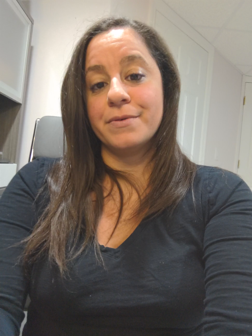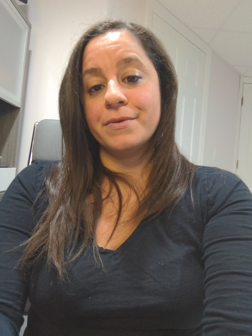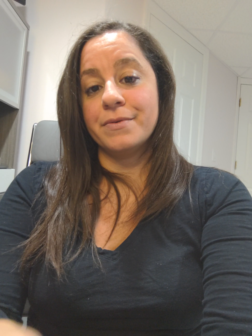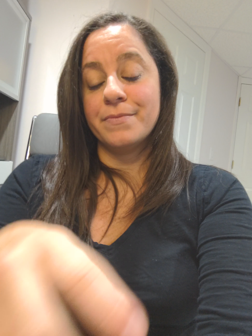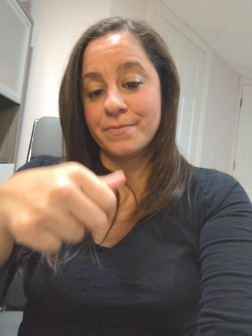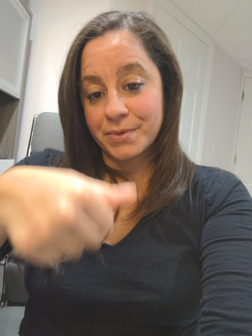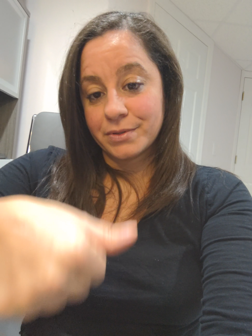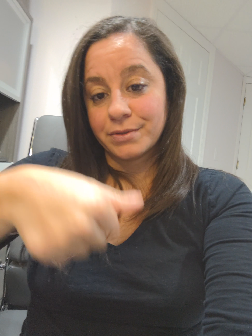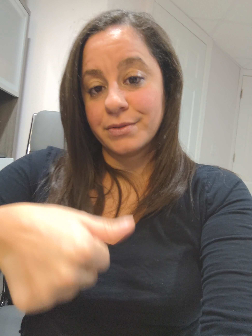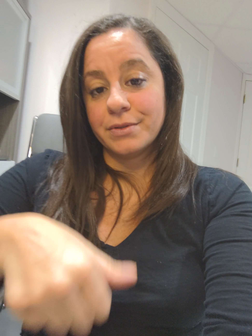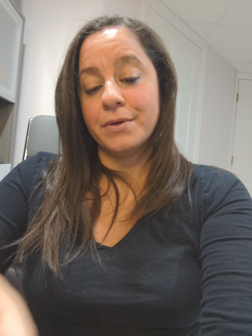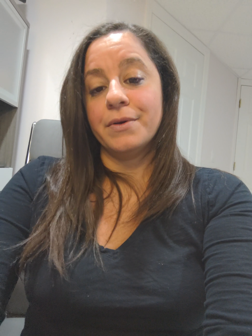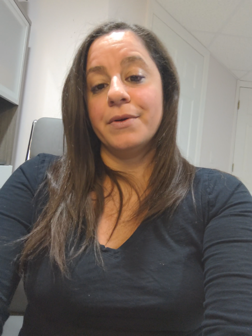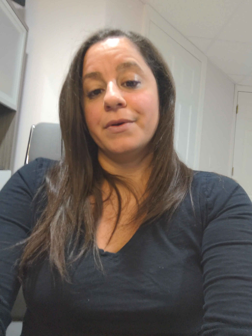puzzle